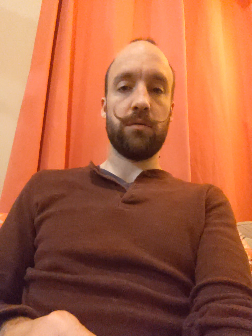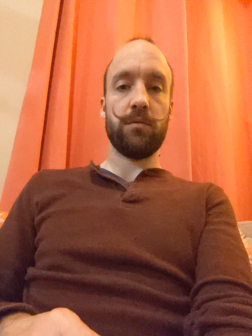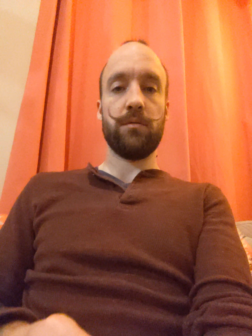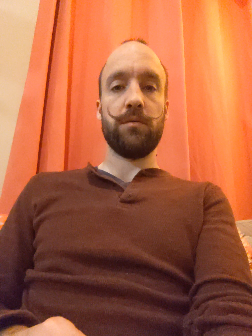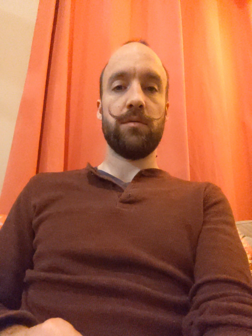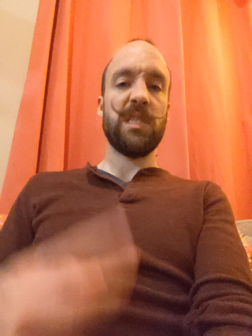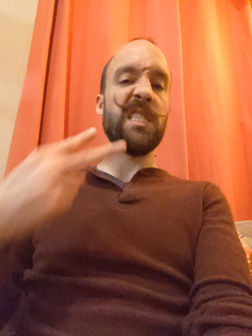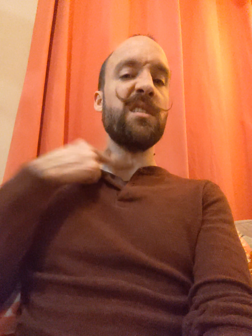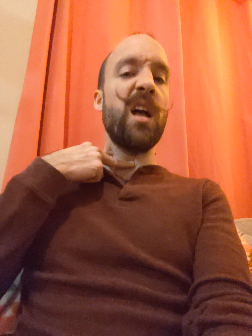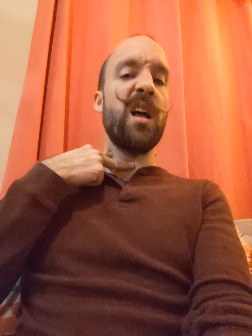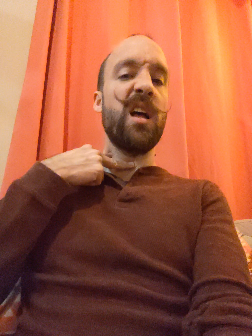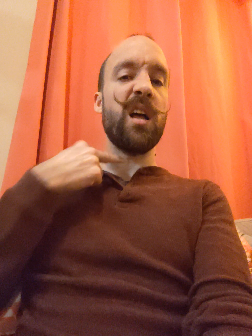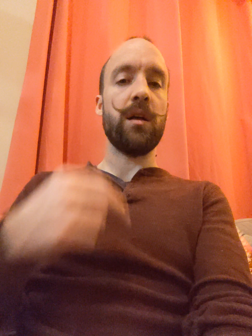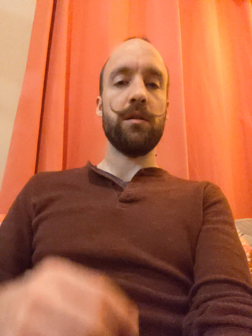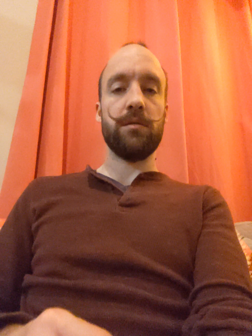stuck